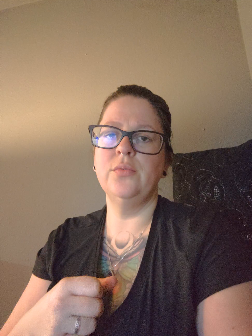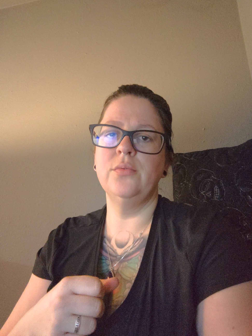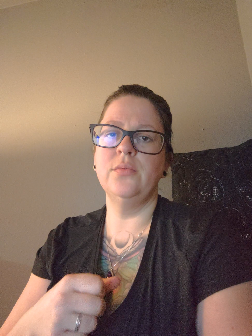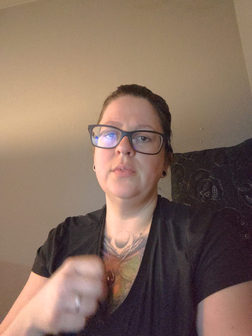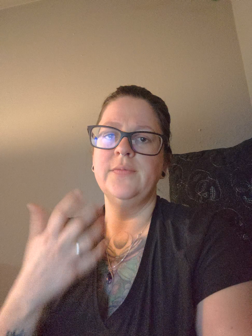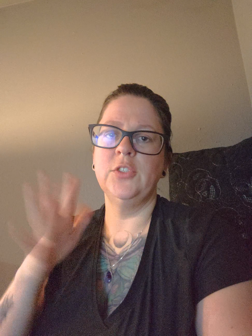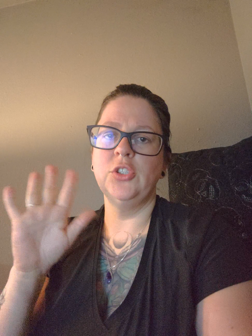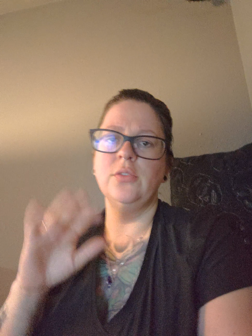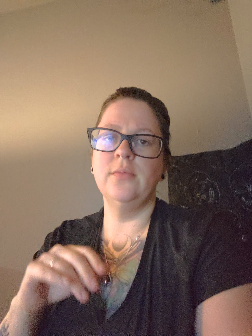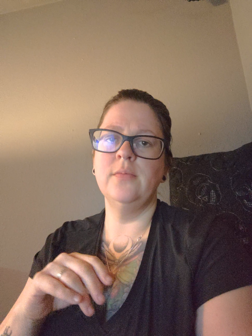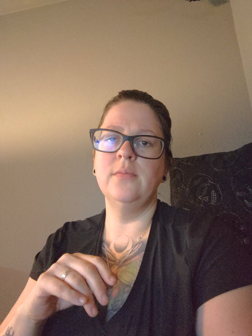finish